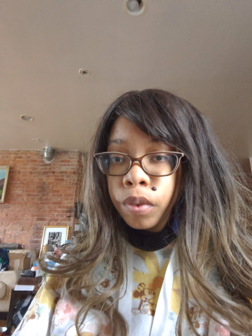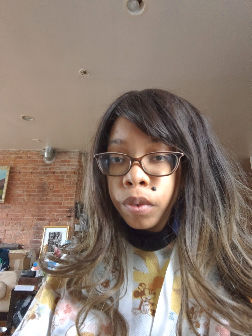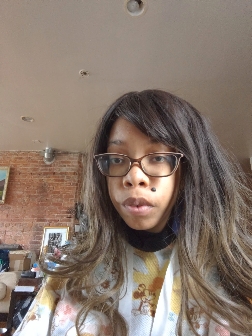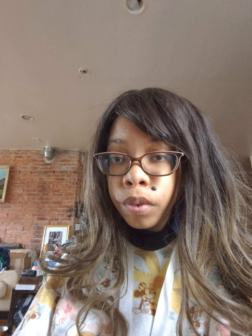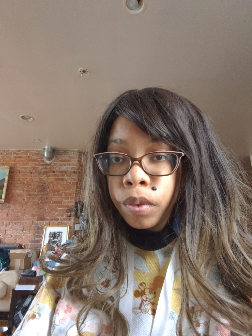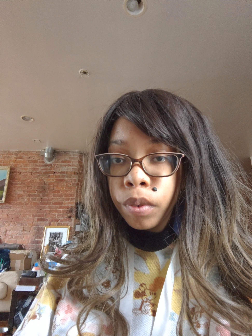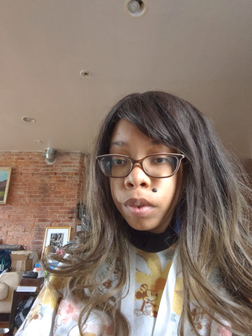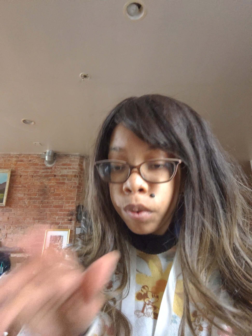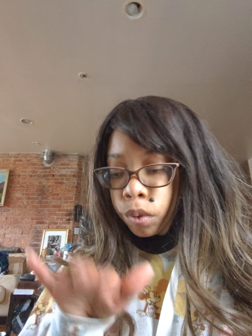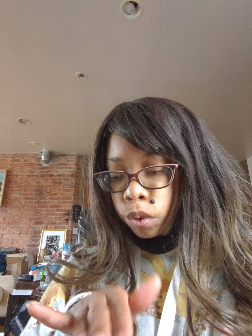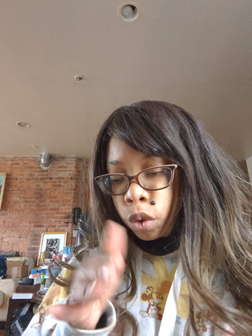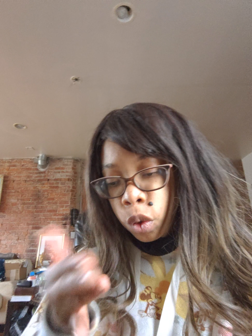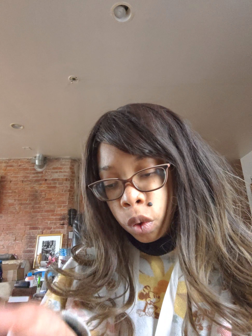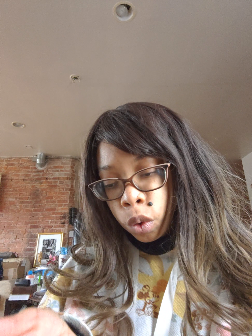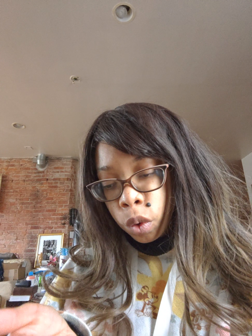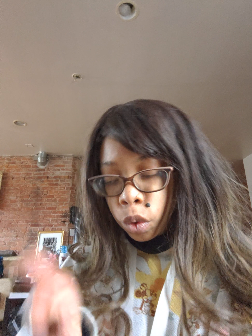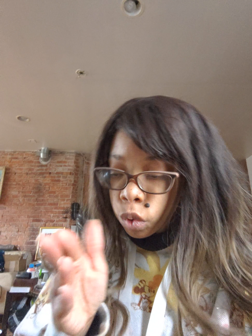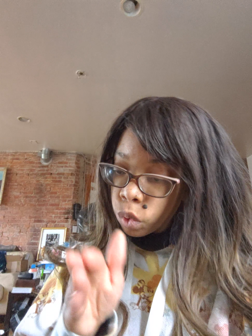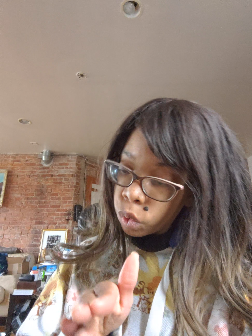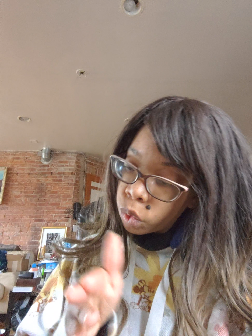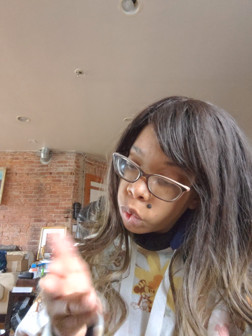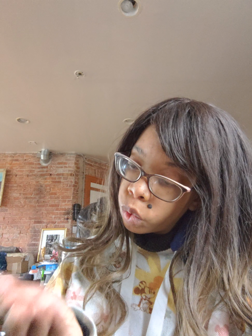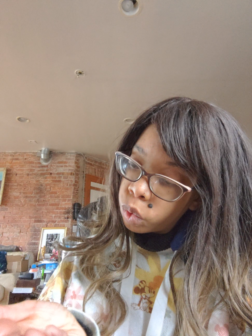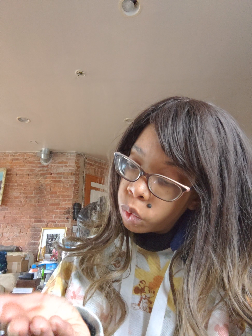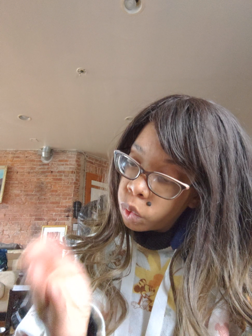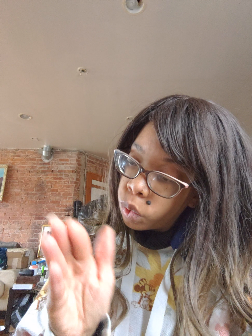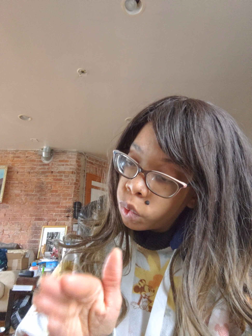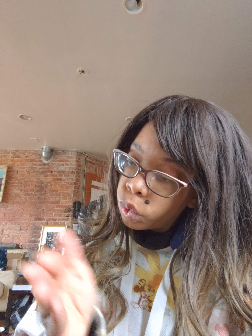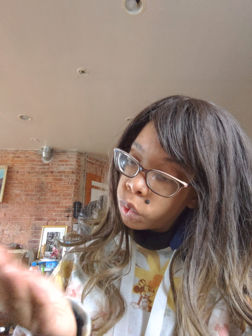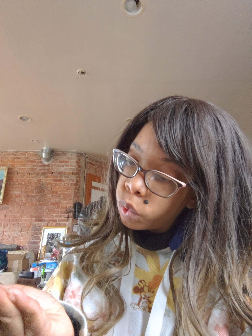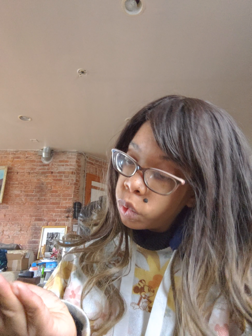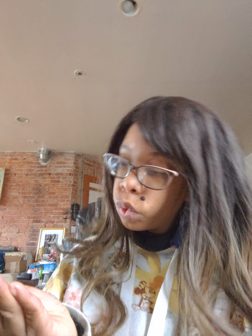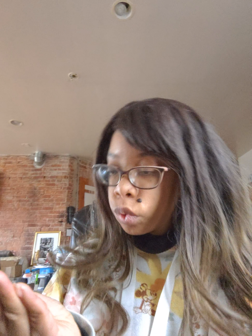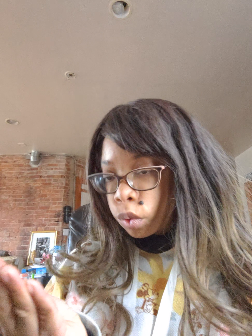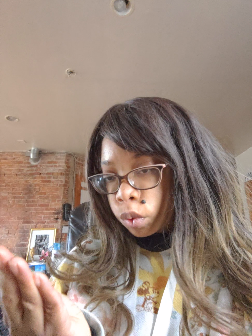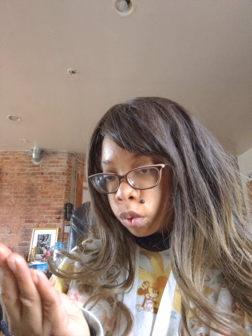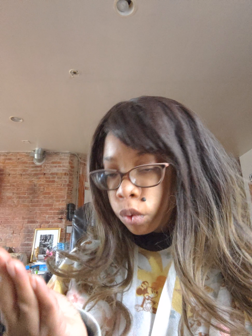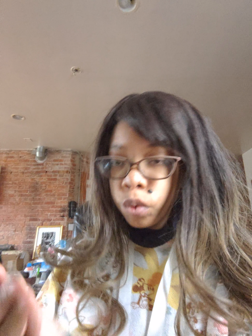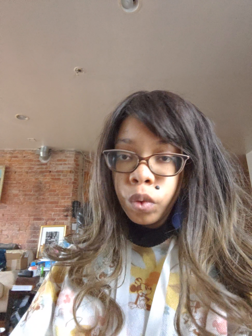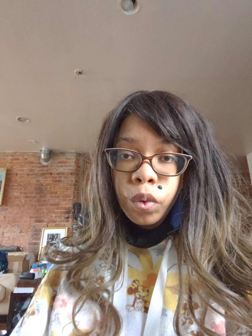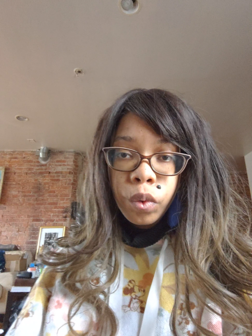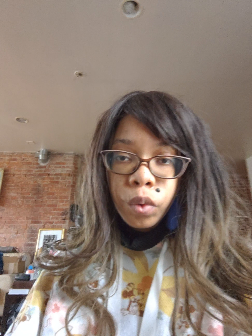book